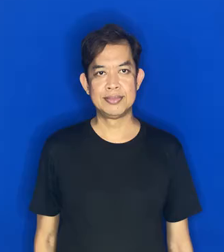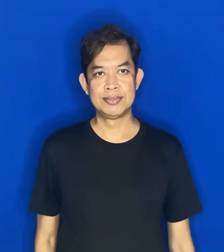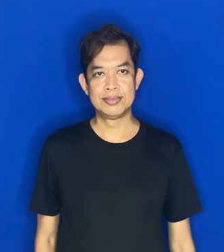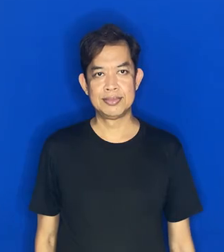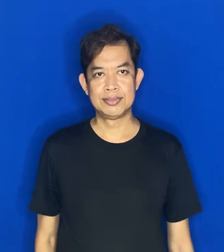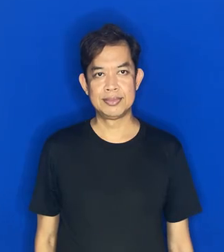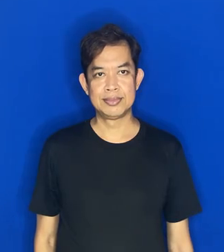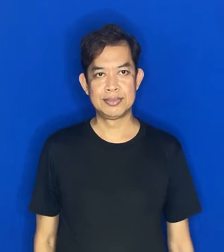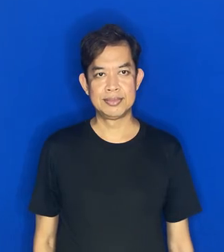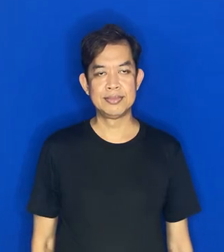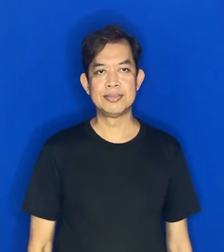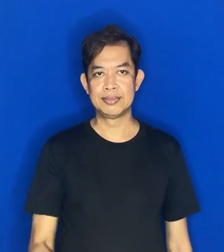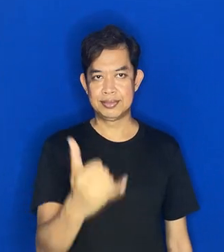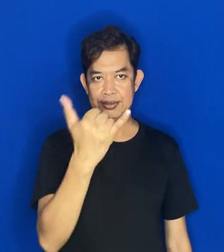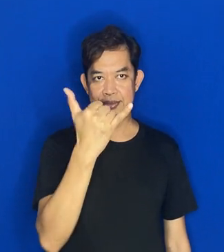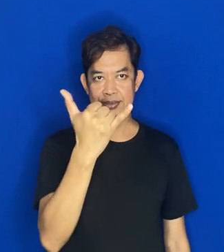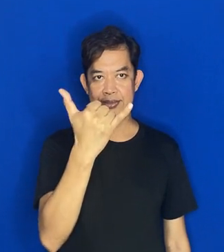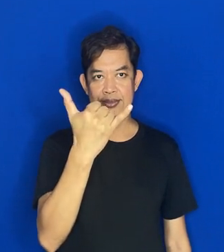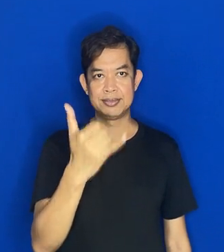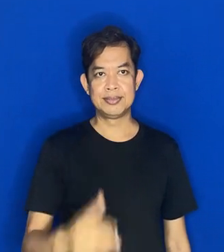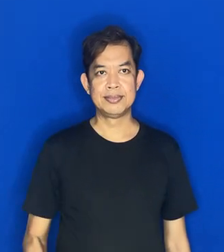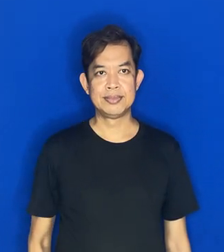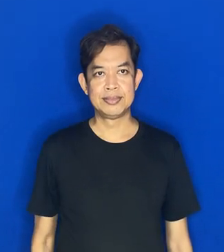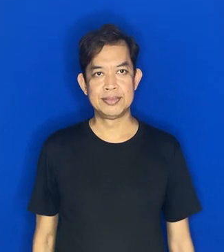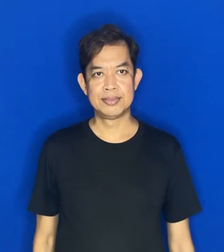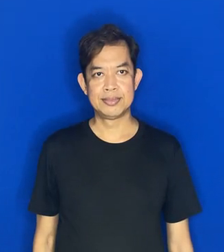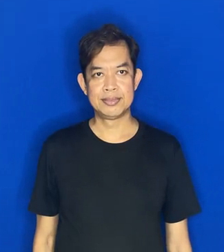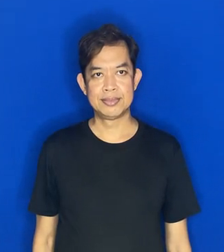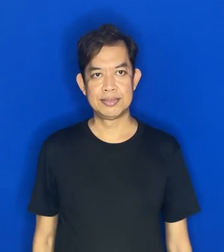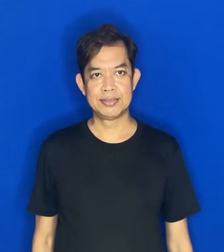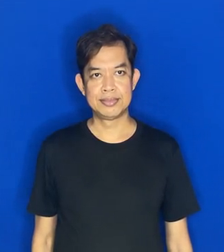yellow